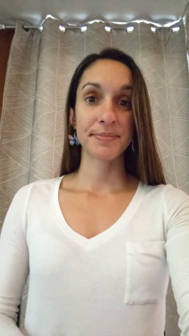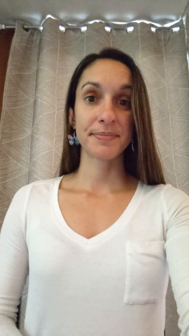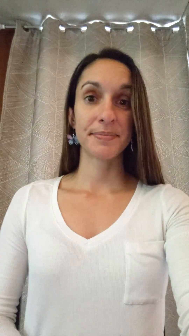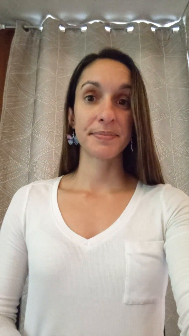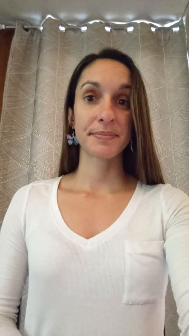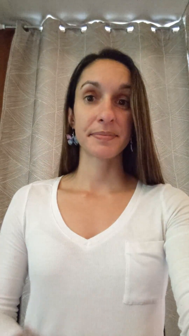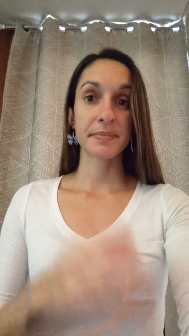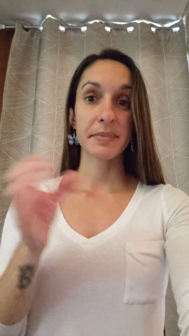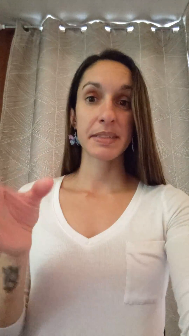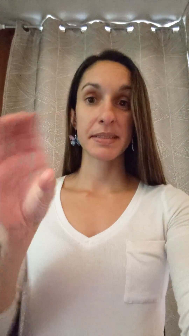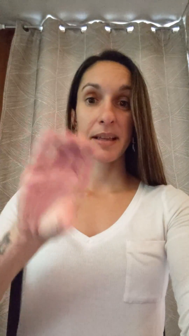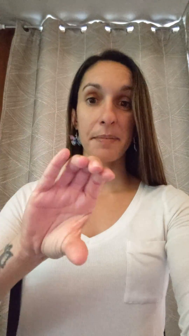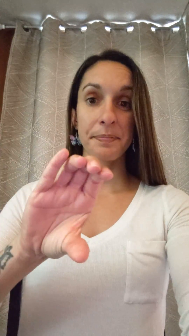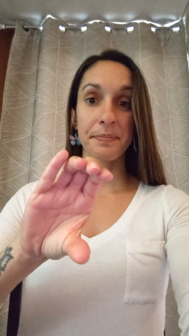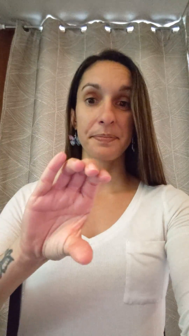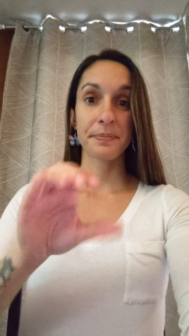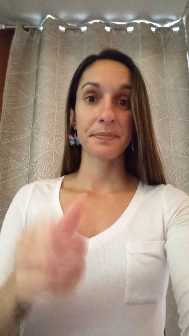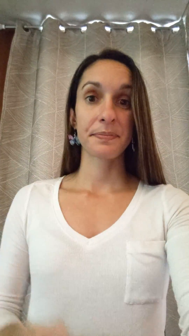dump